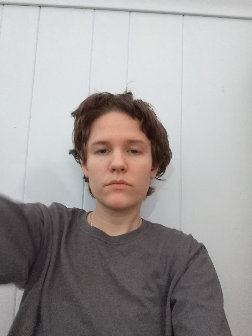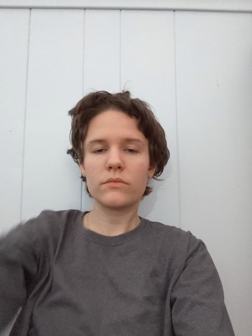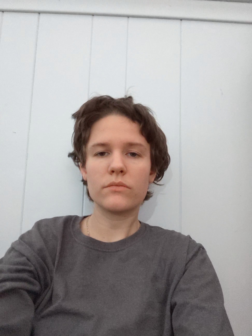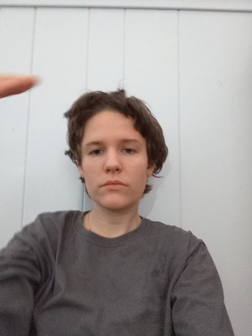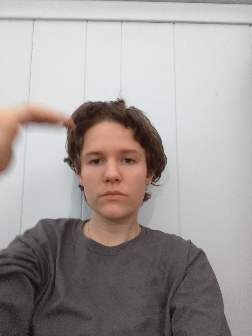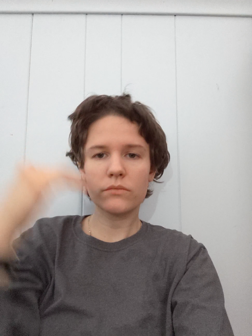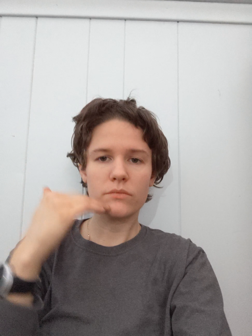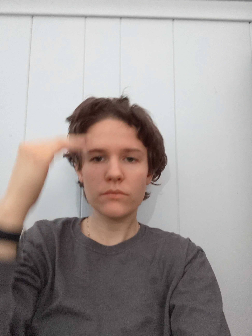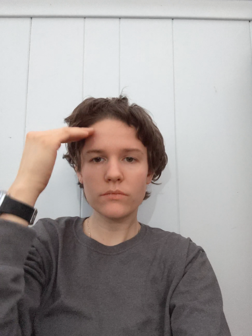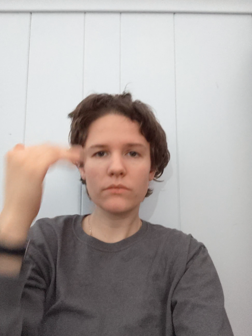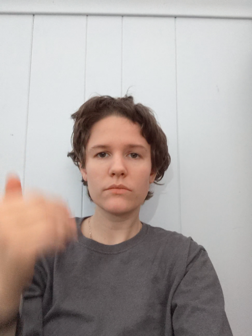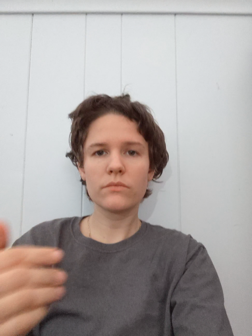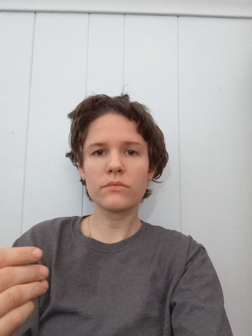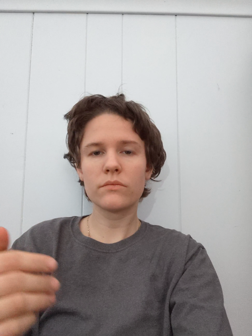head